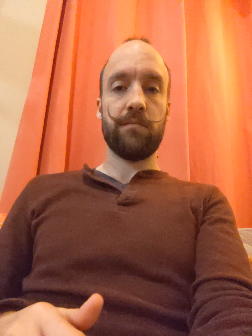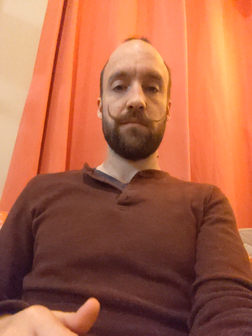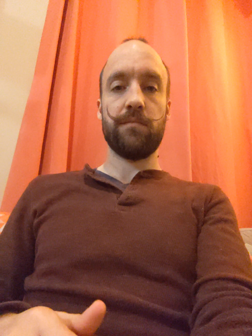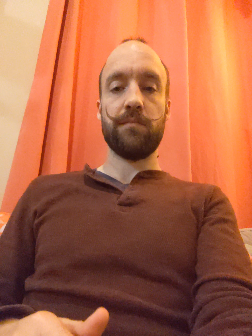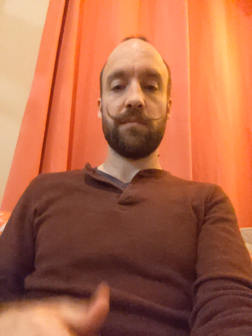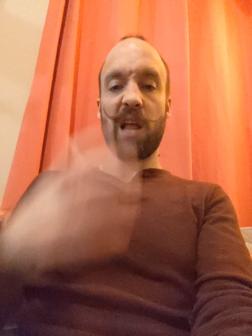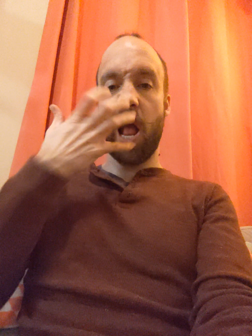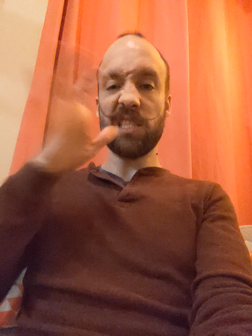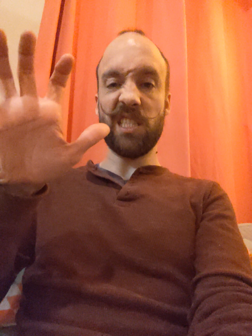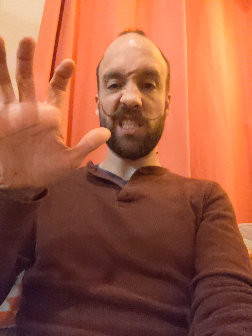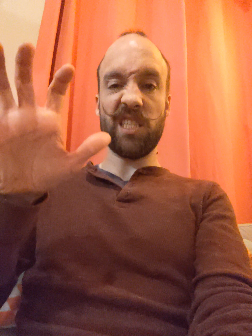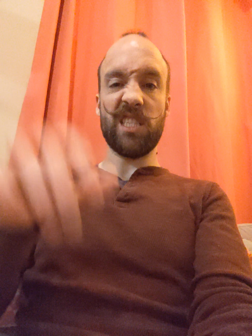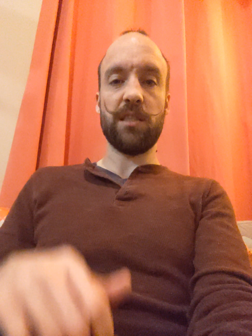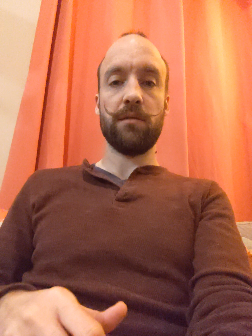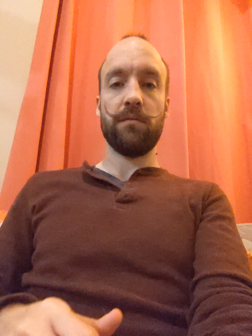hot